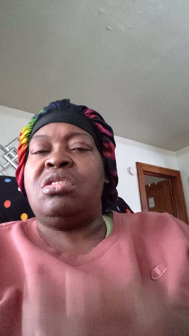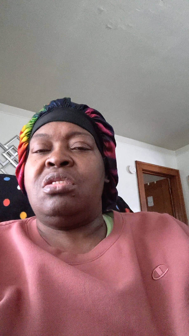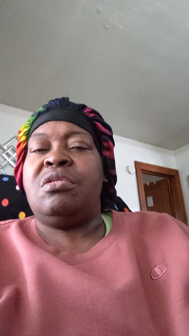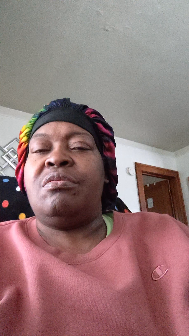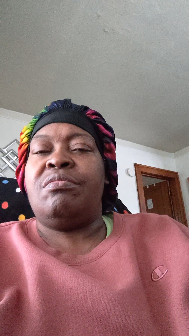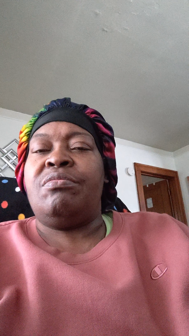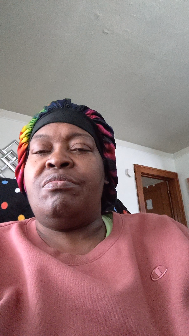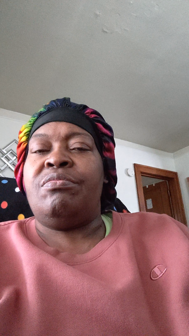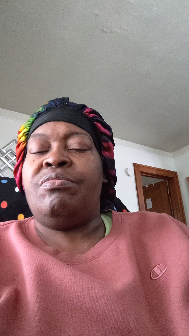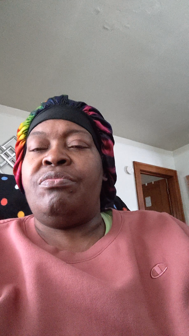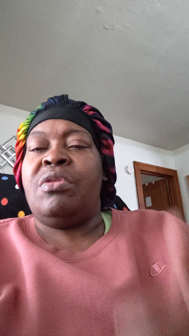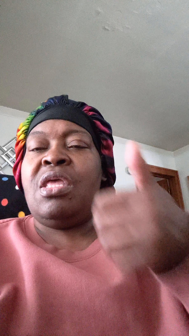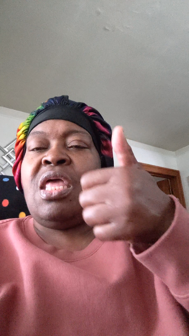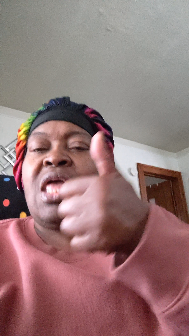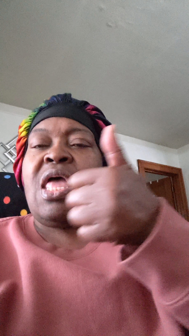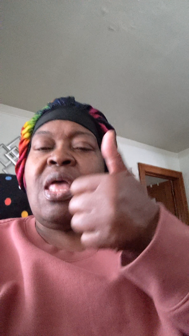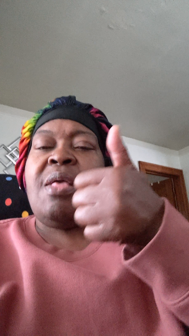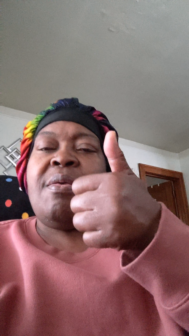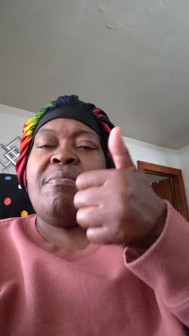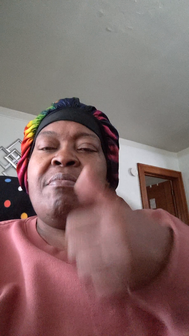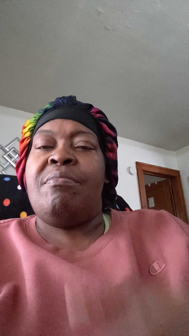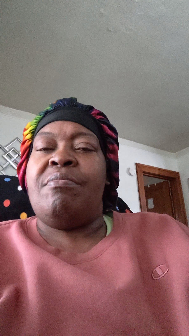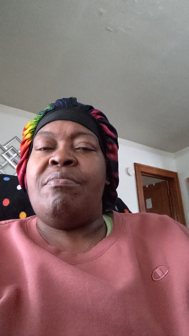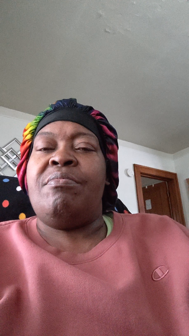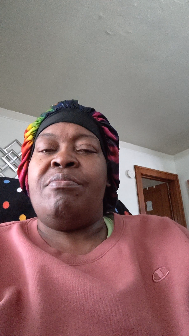game